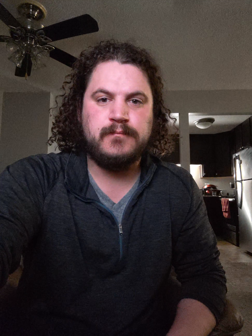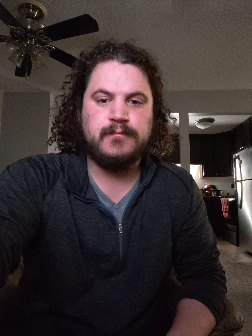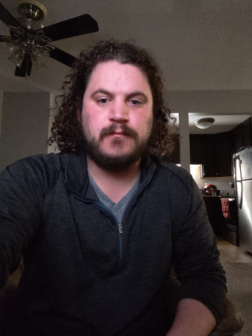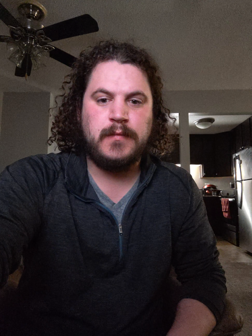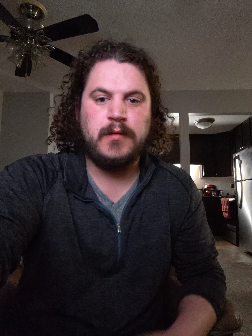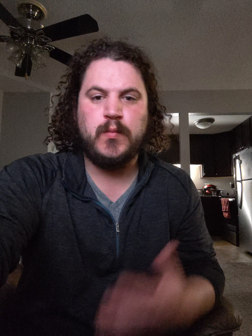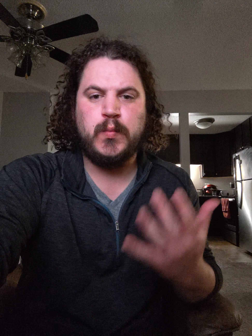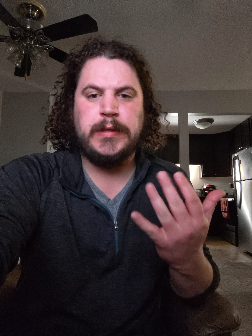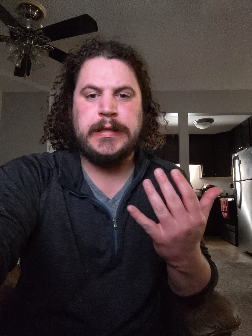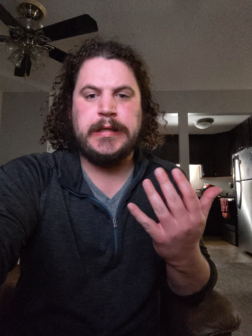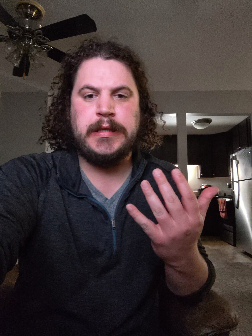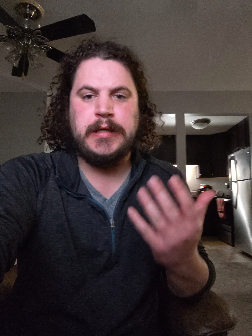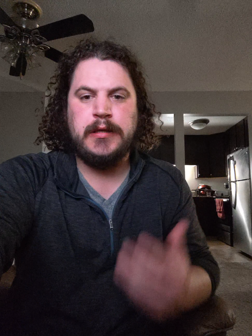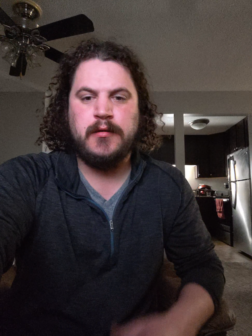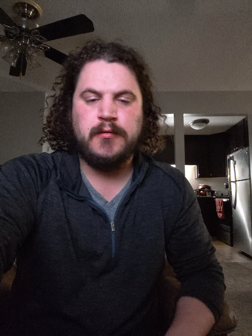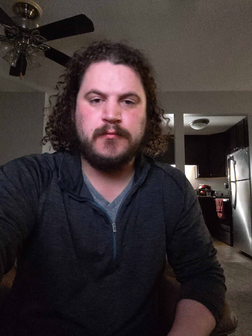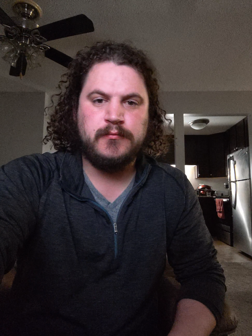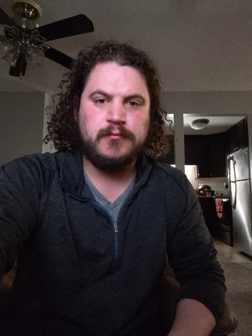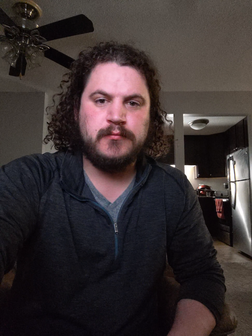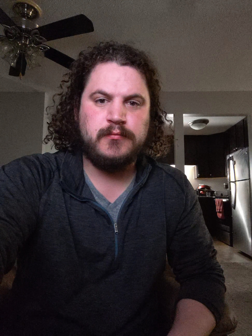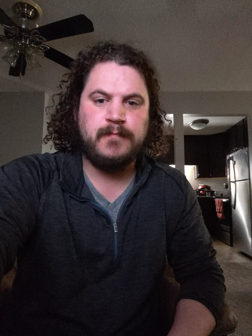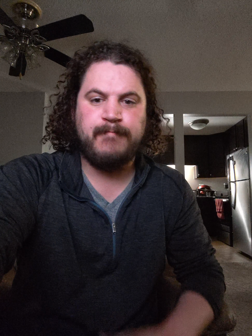wait